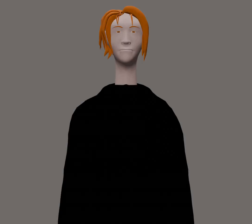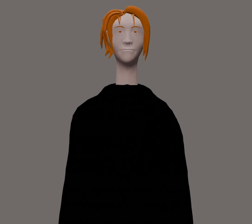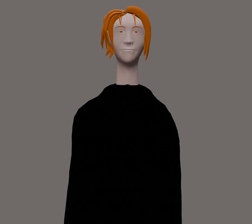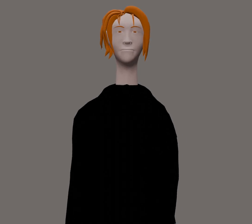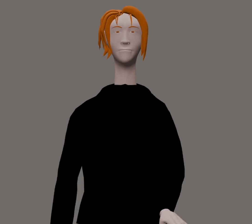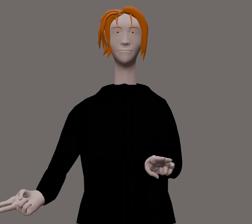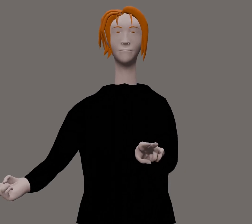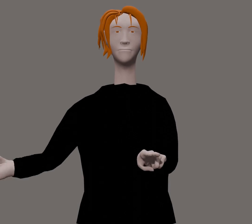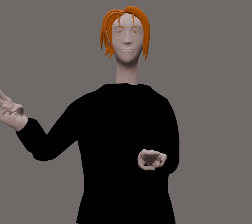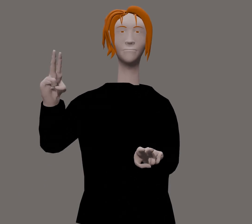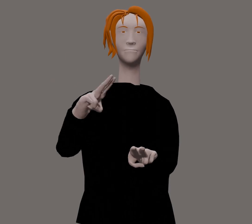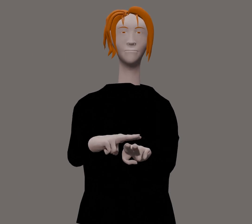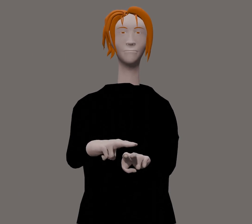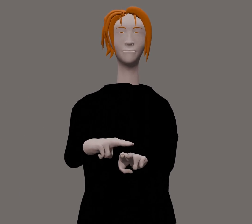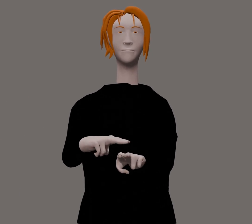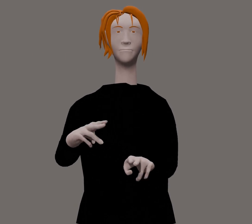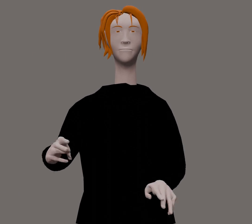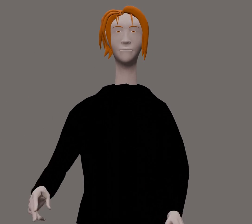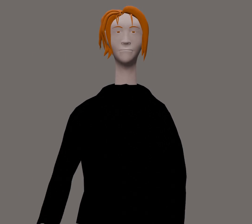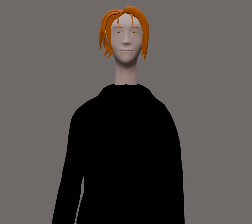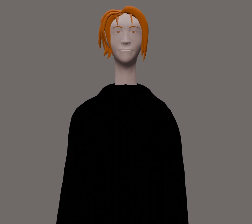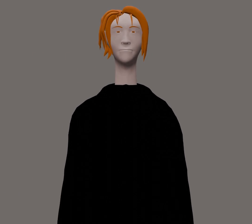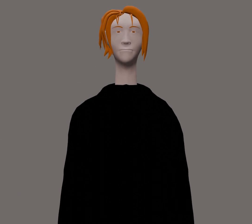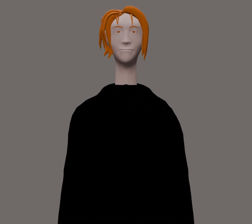Boost